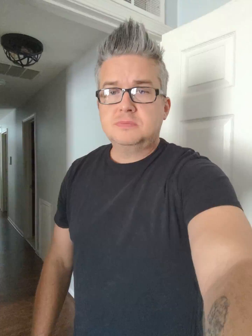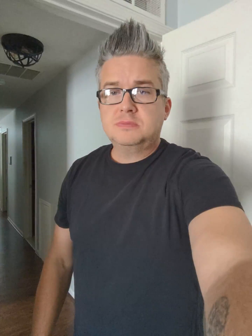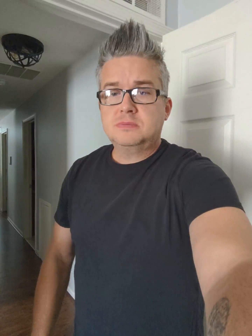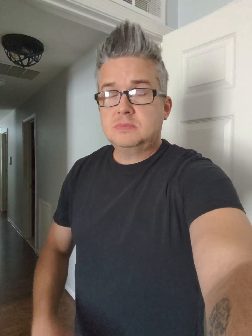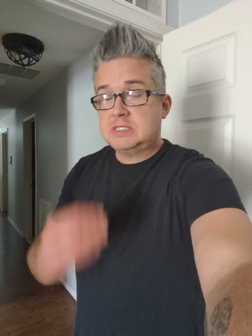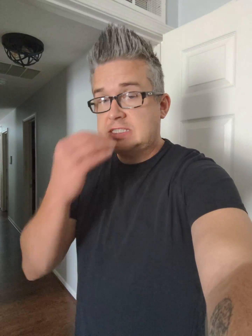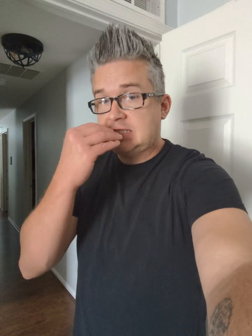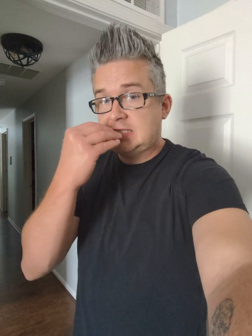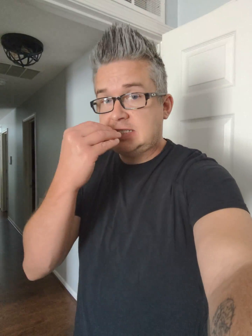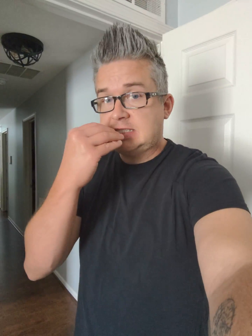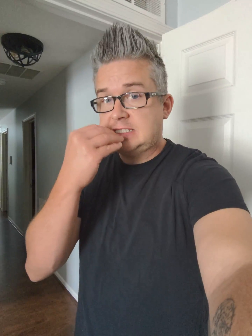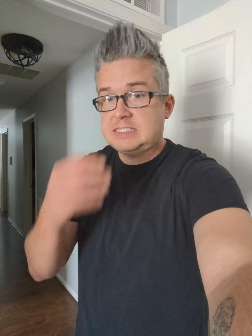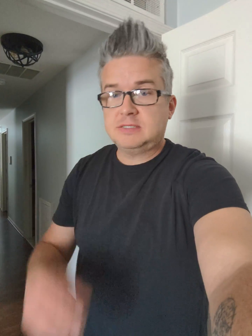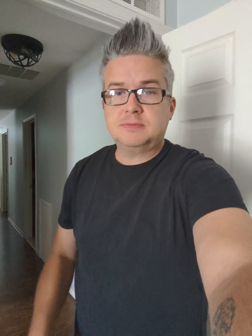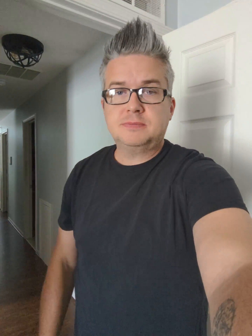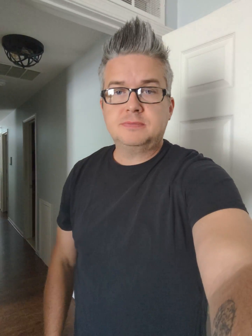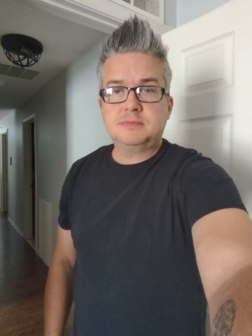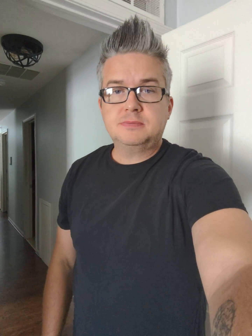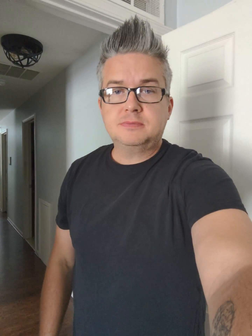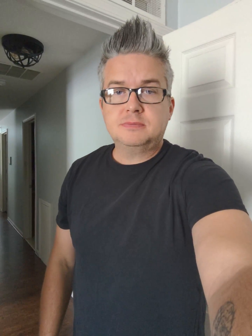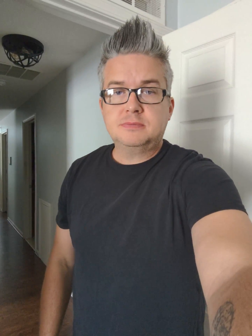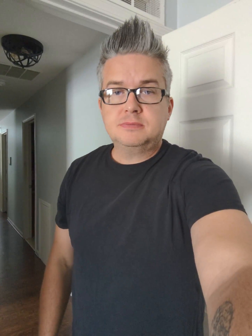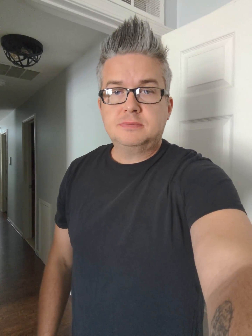eat